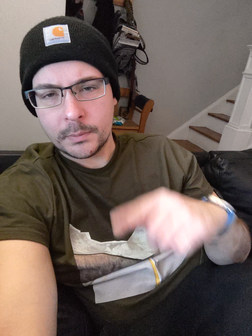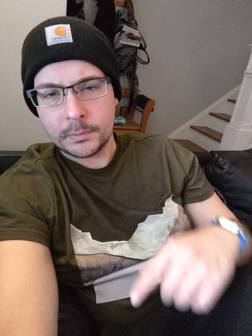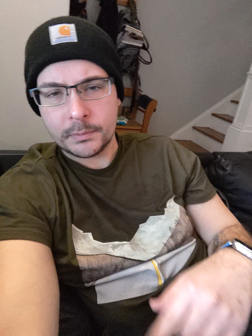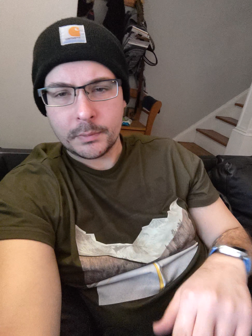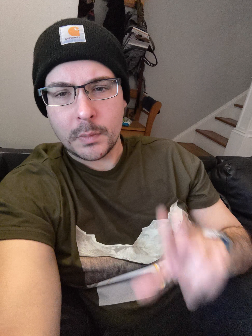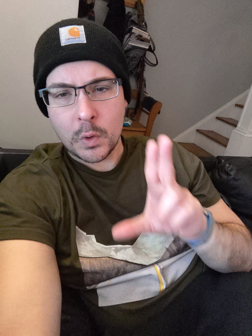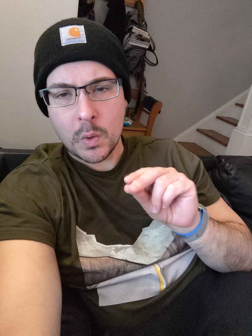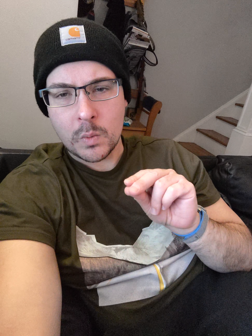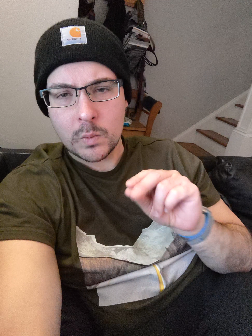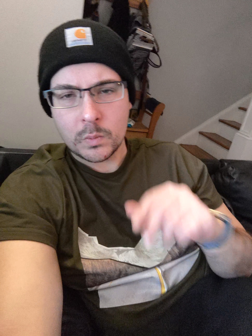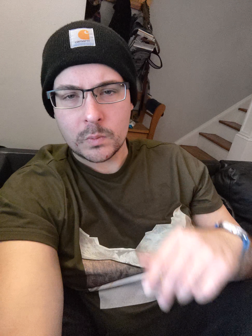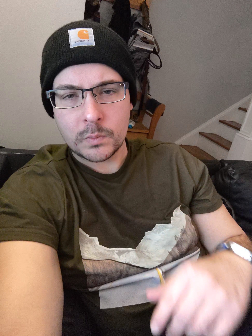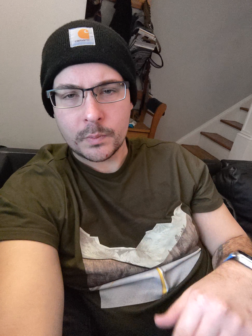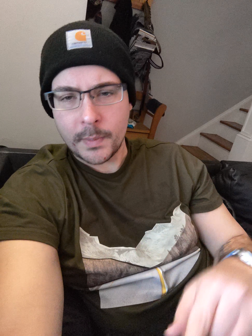no